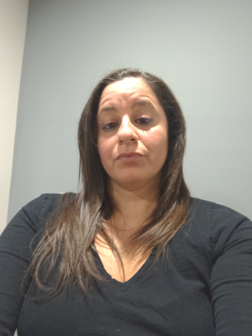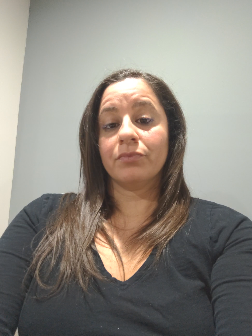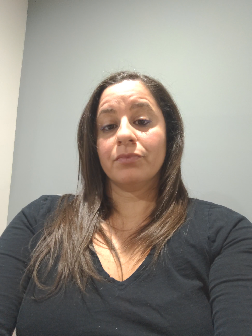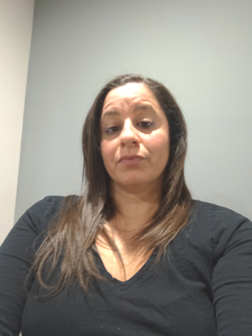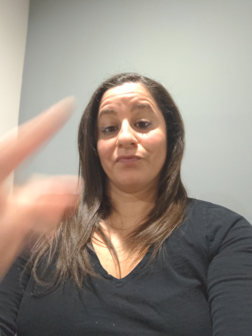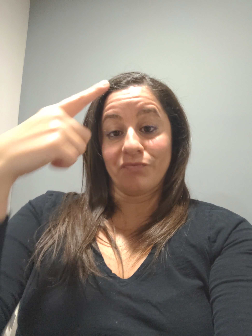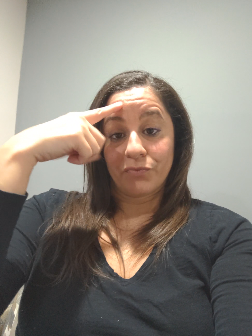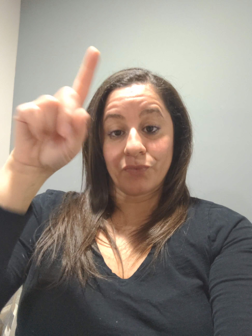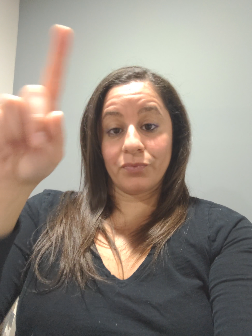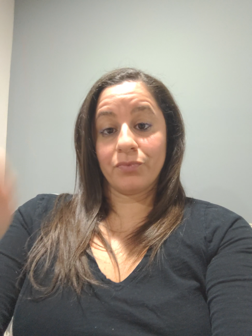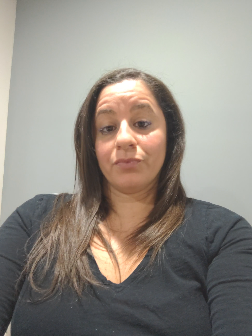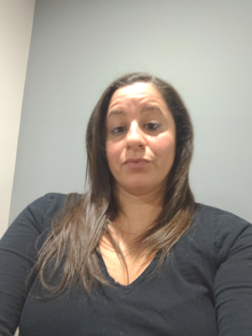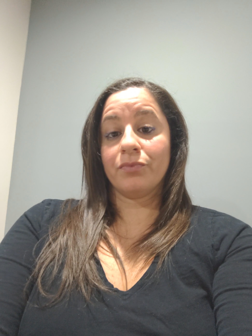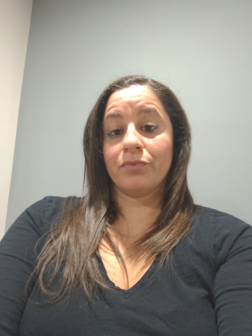for